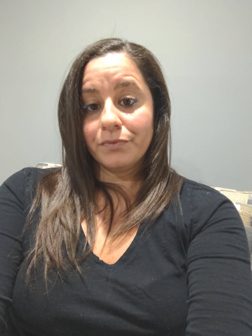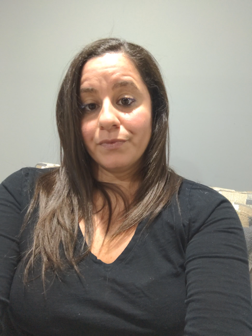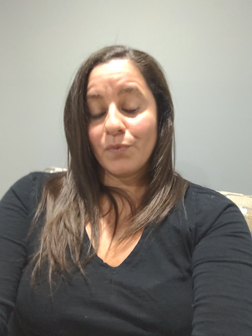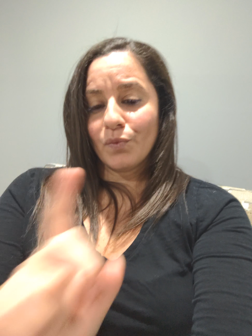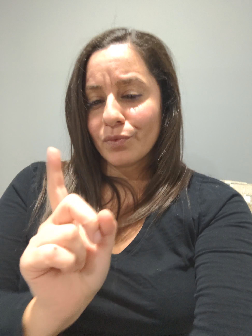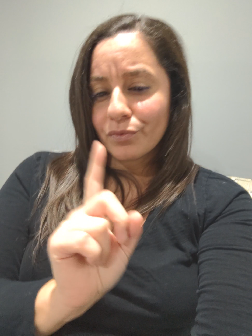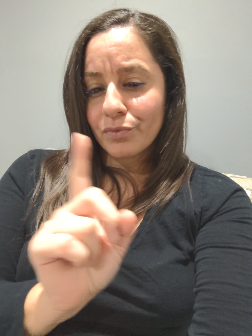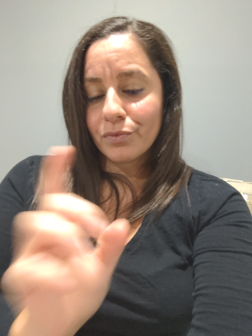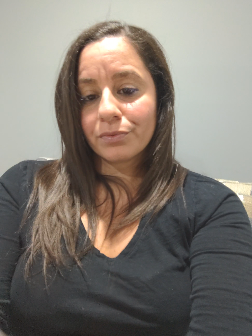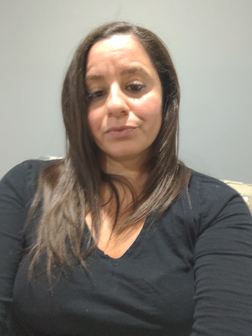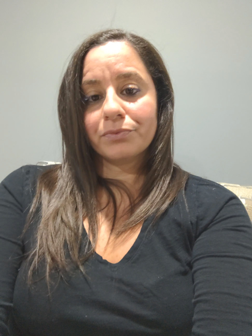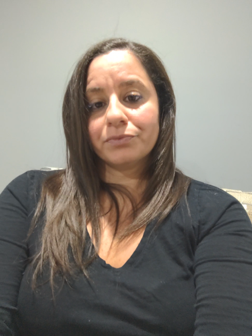where